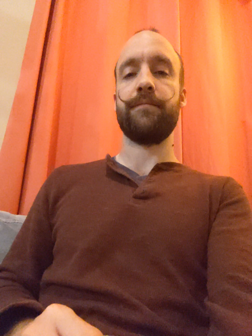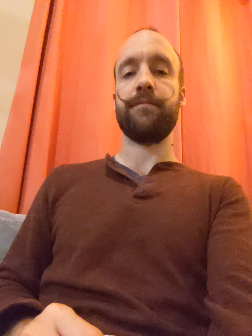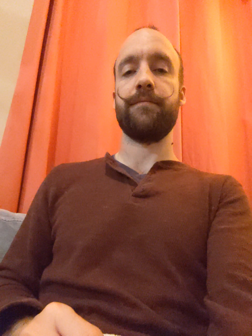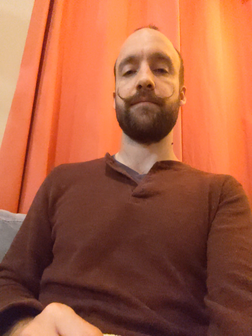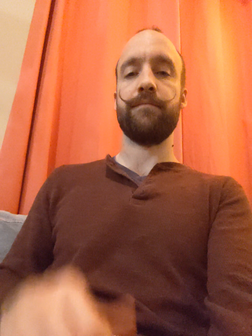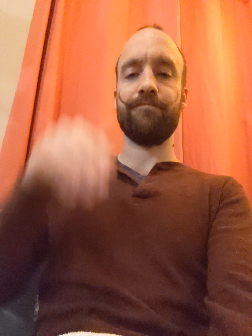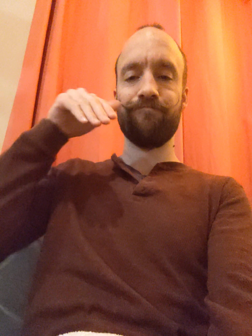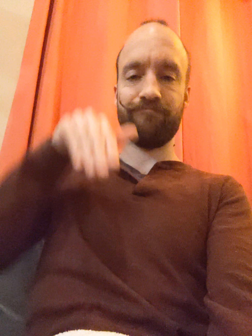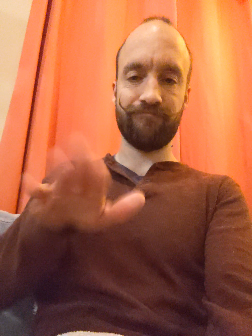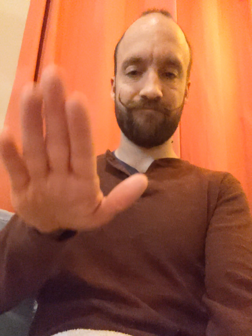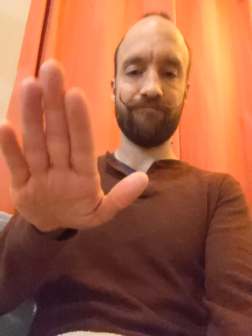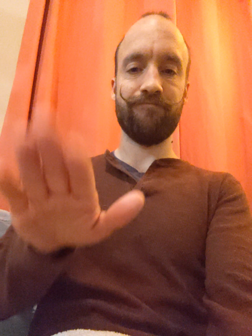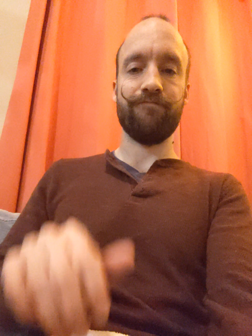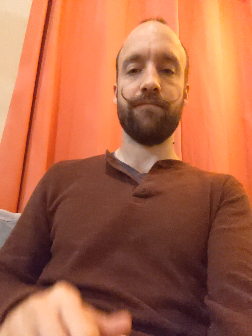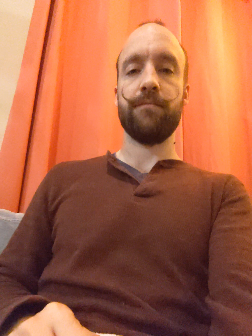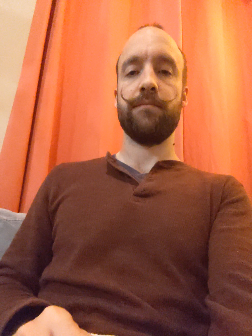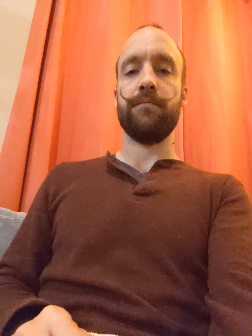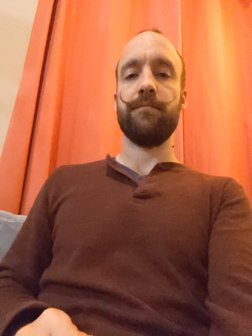into